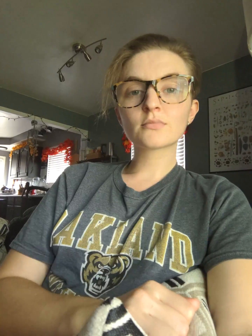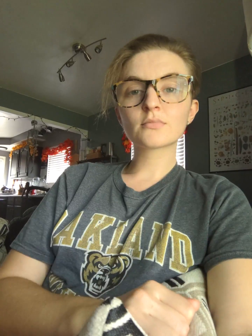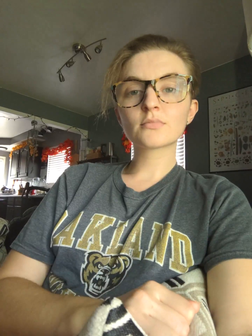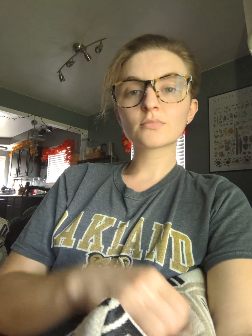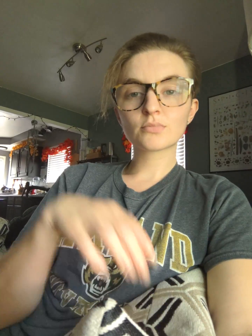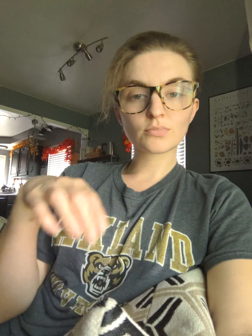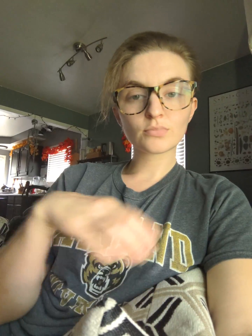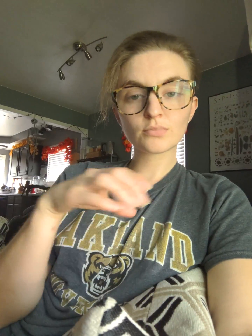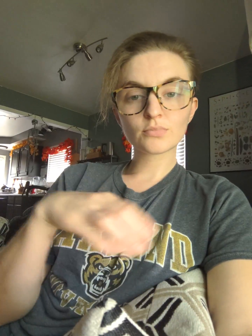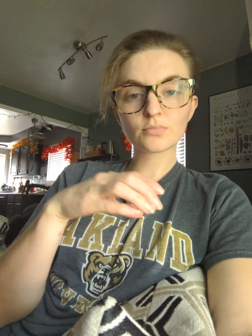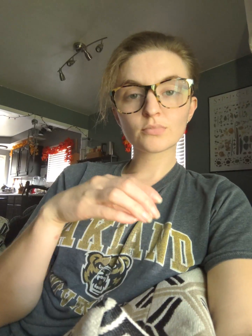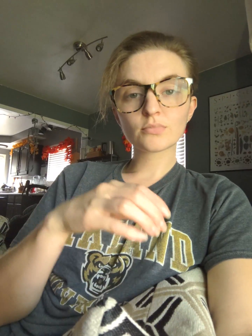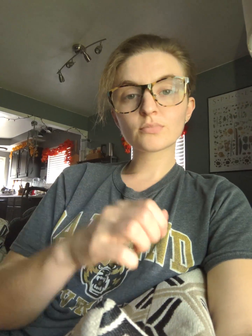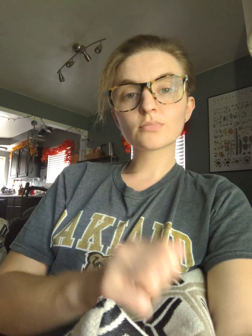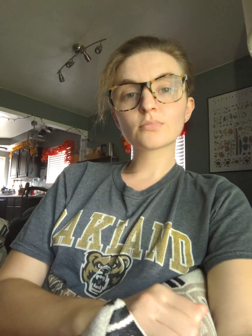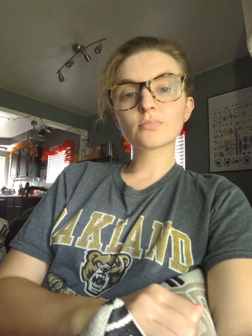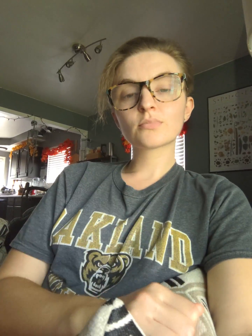does